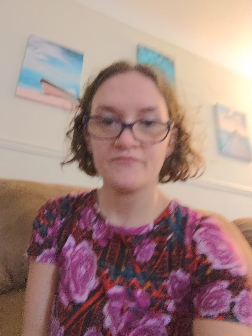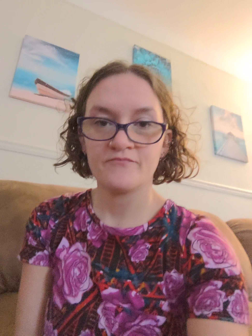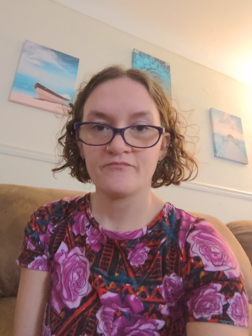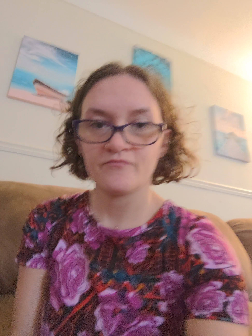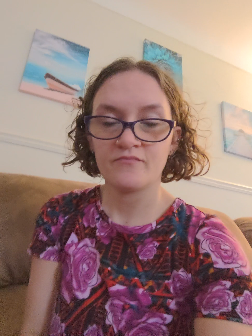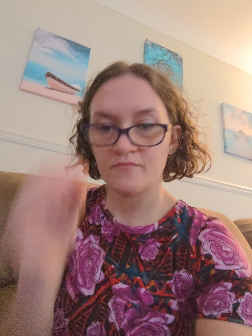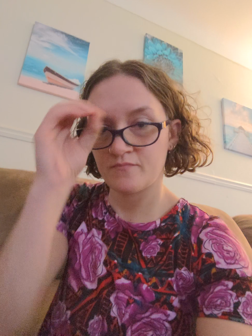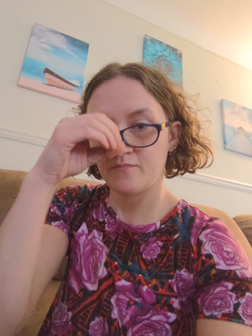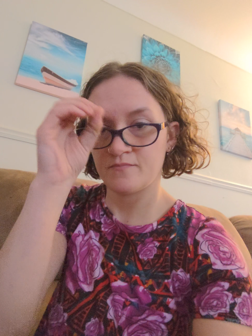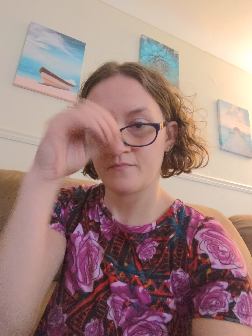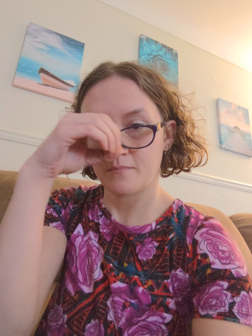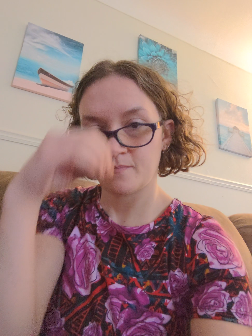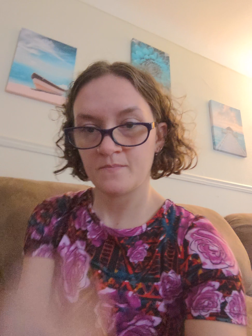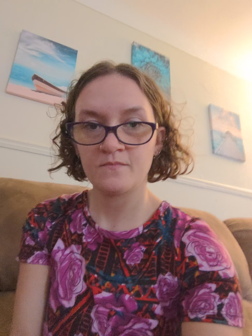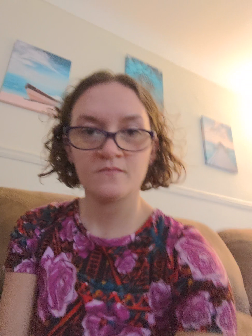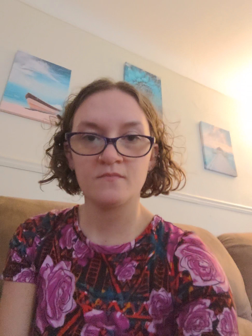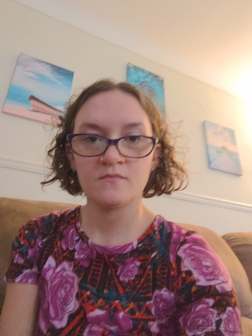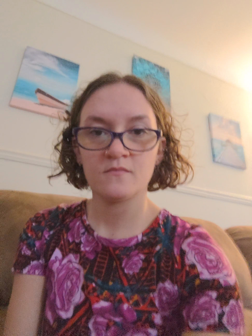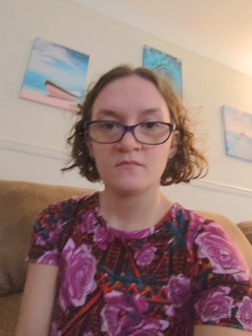owl